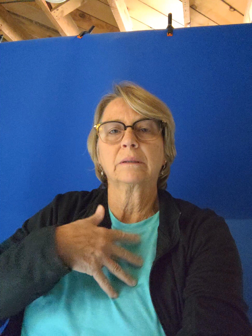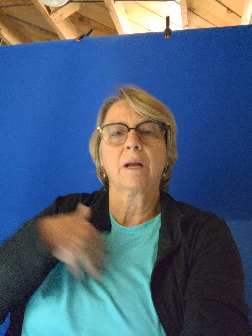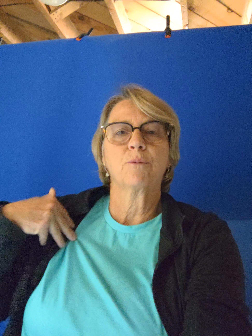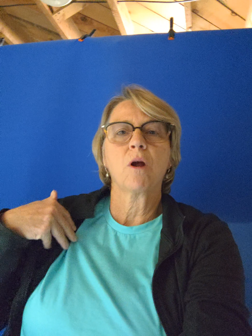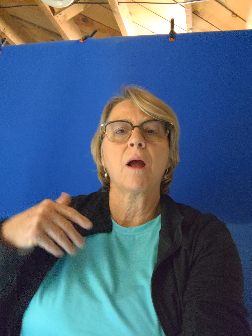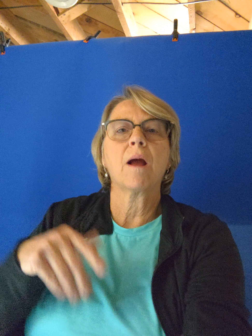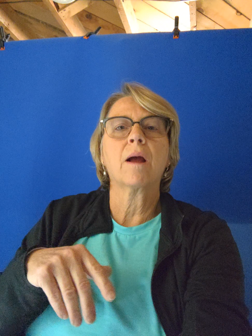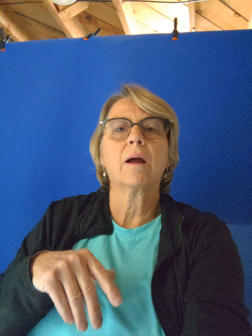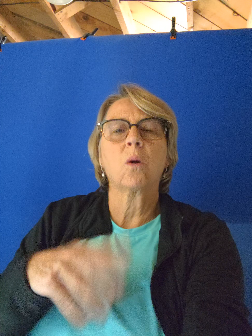zebra